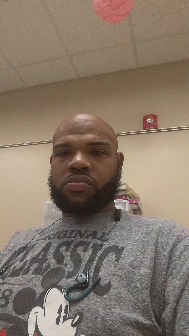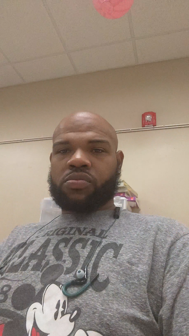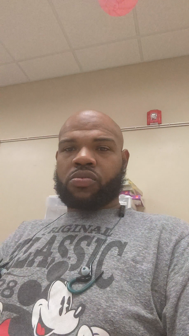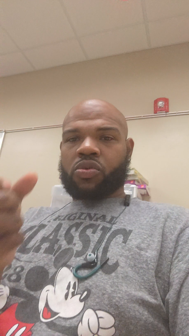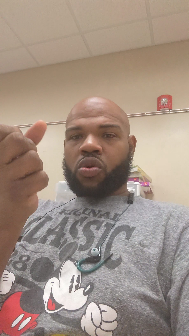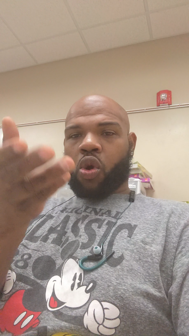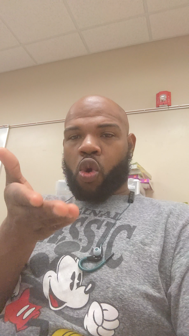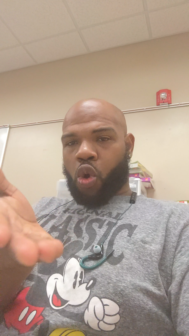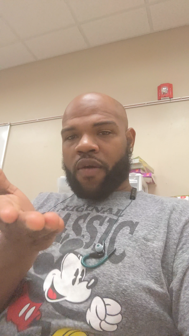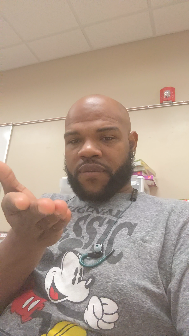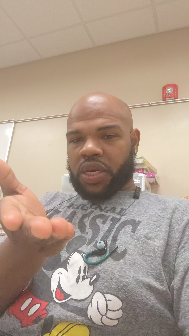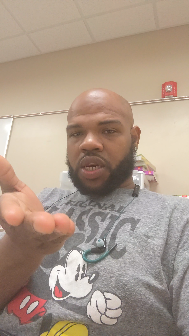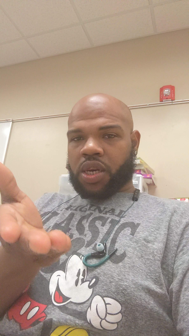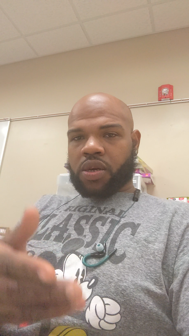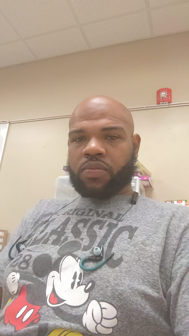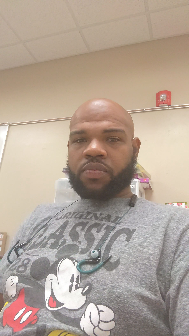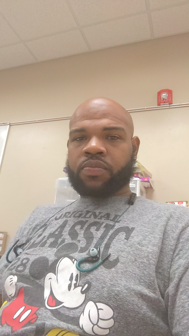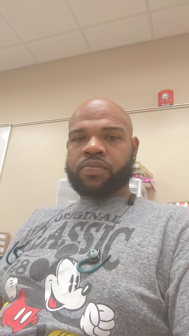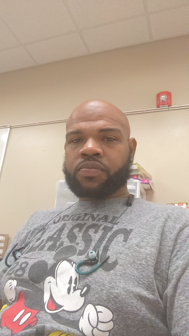oven